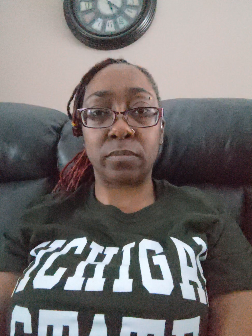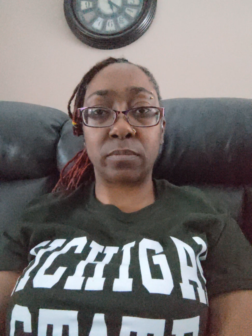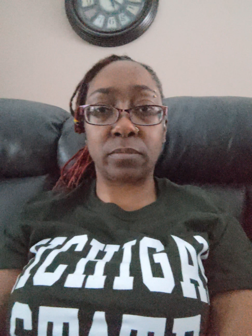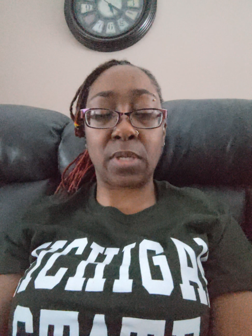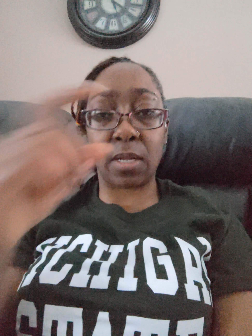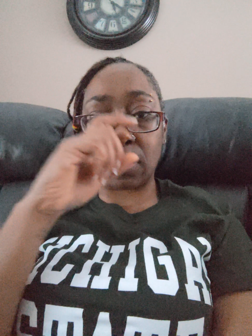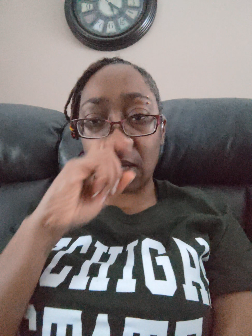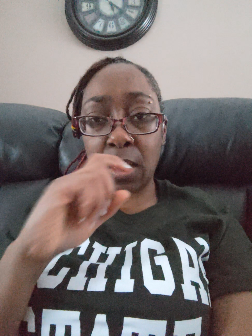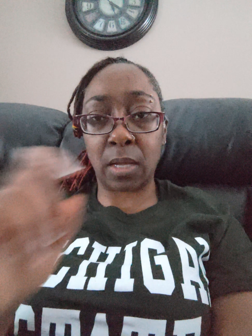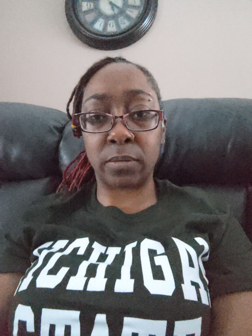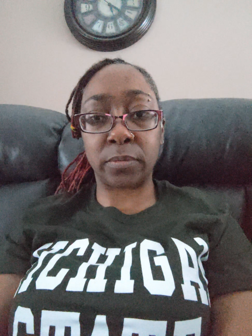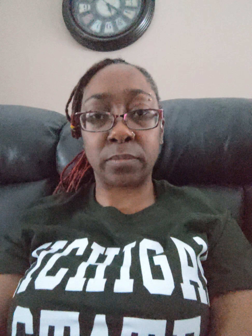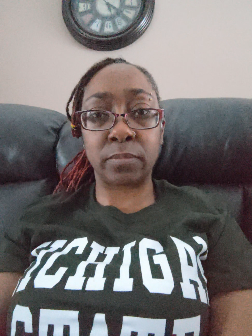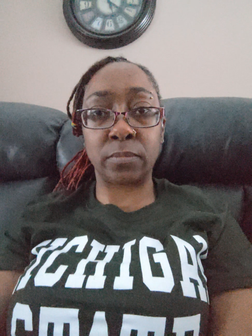doll